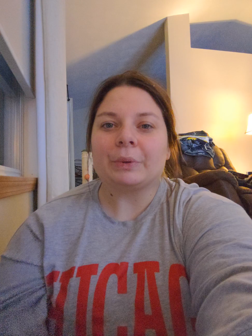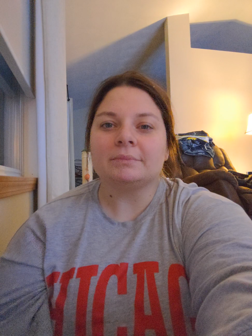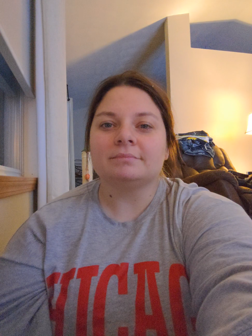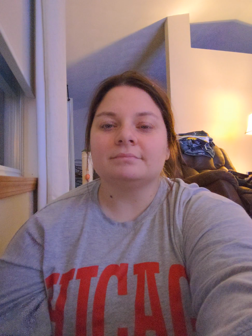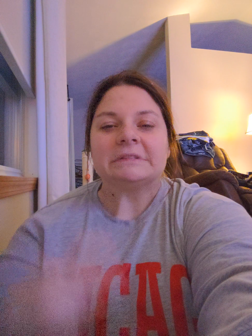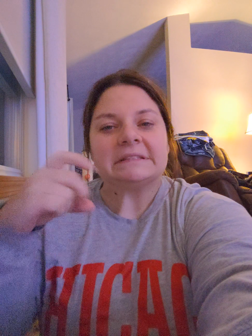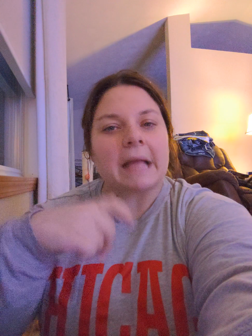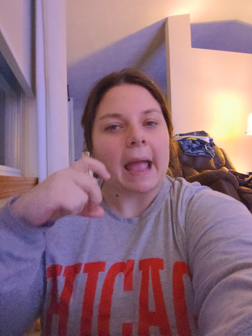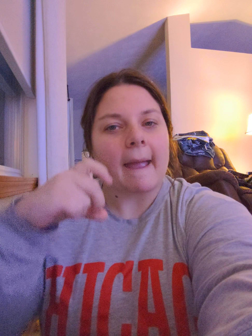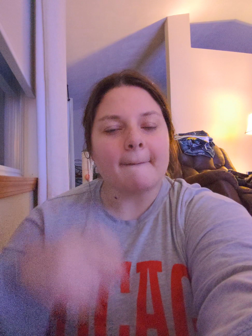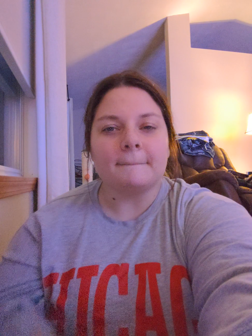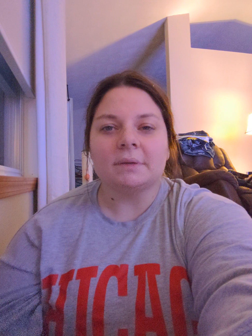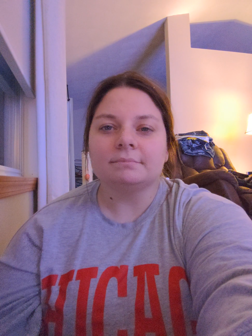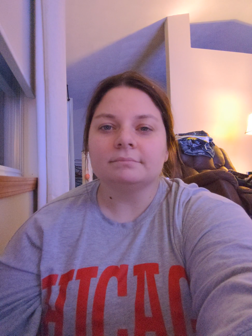time